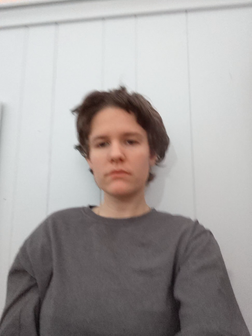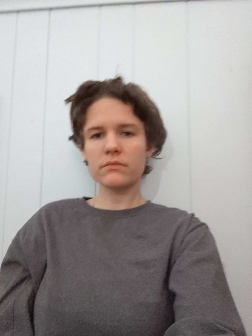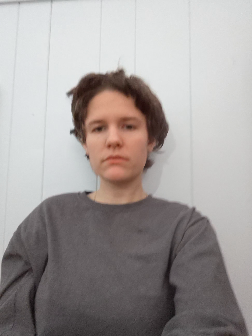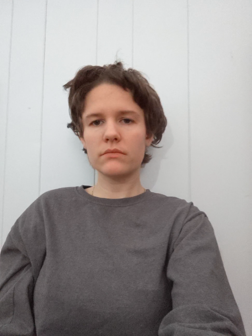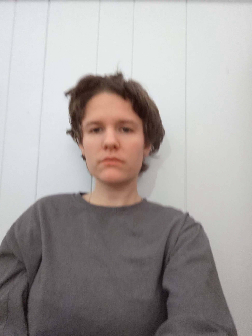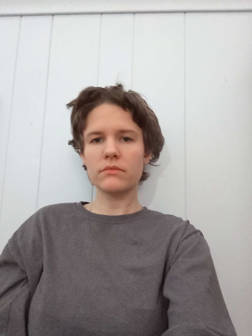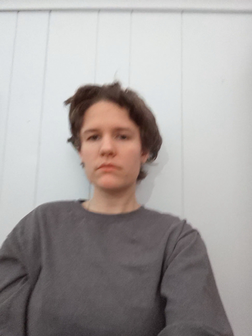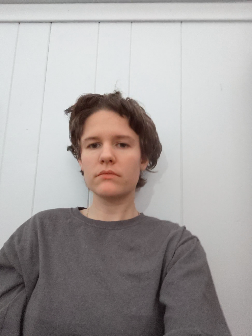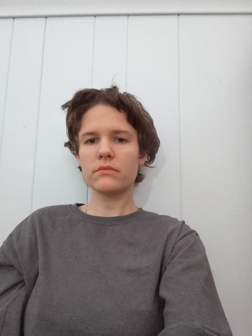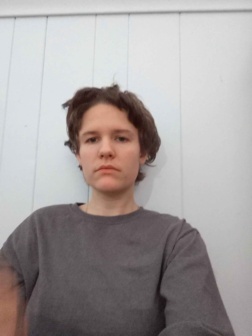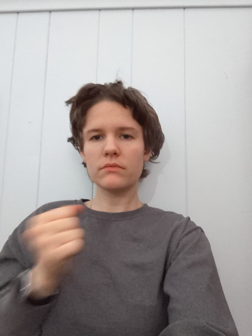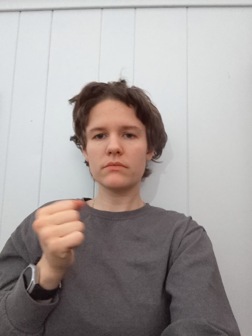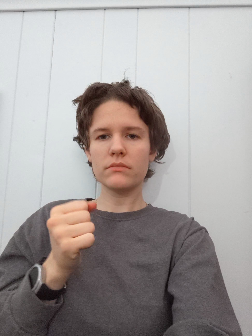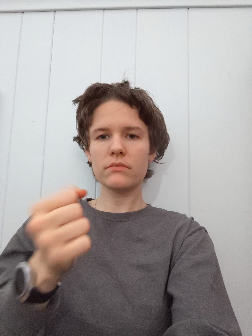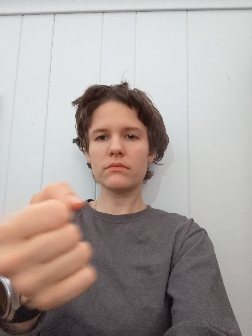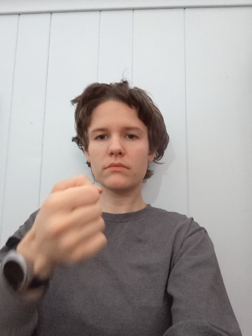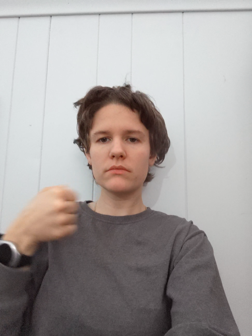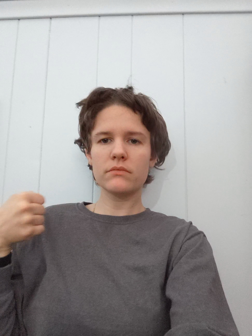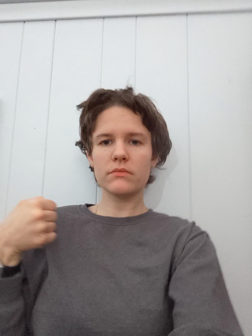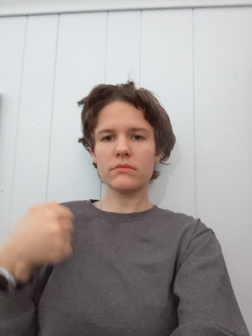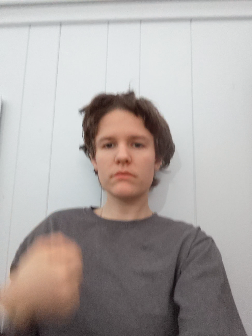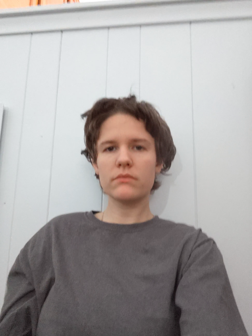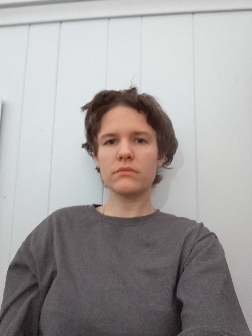refrigerator